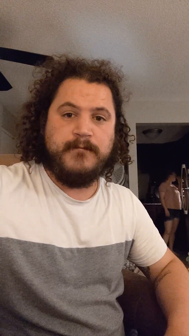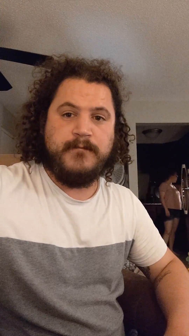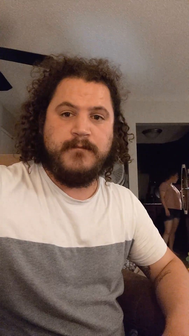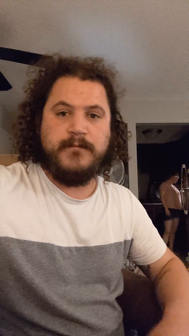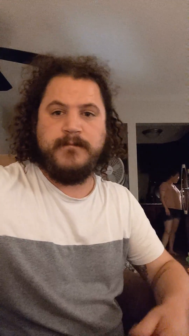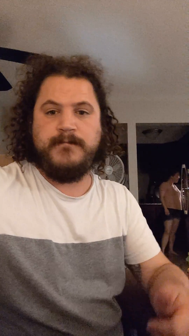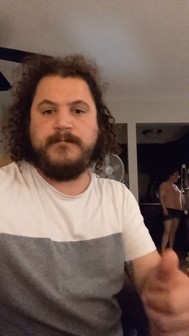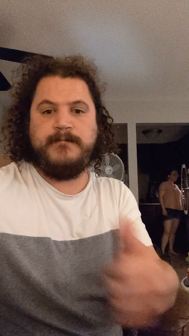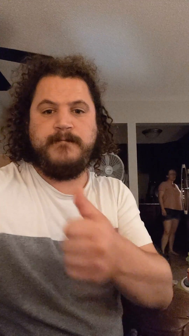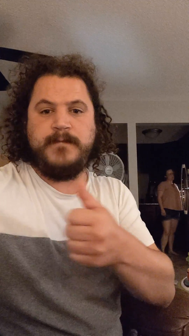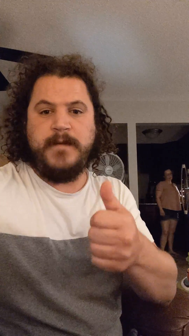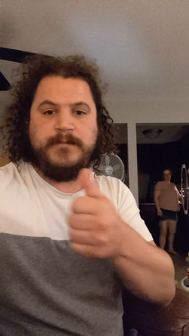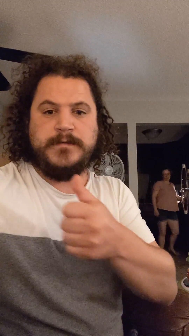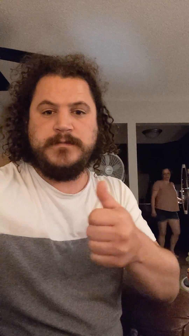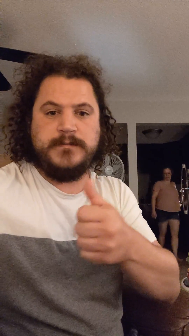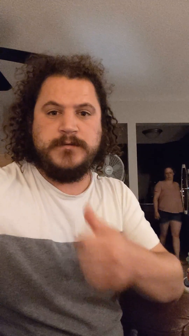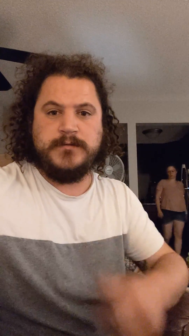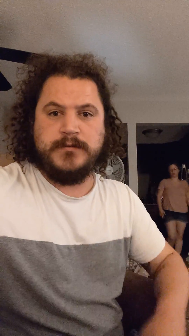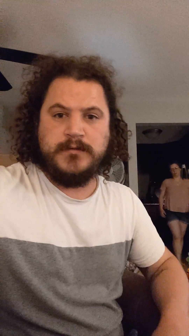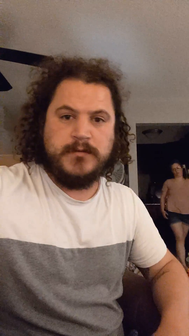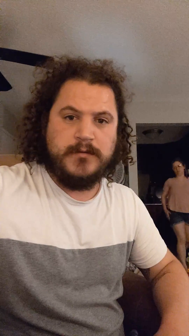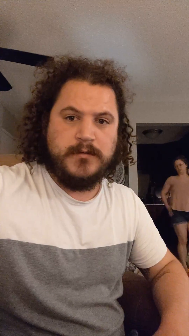basement